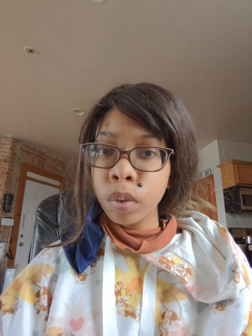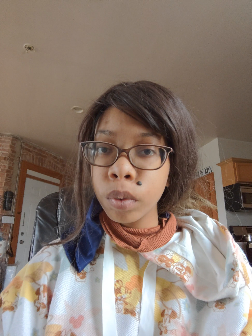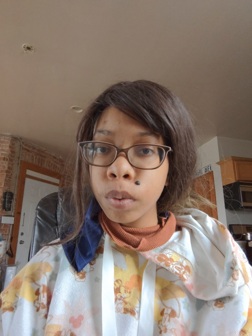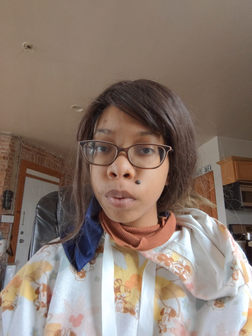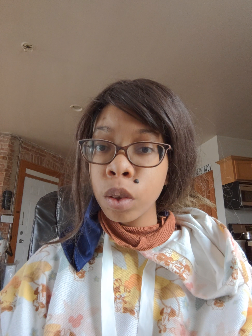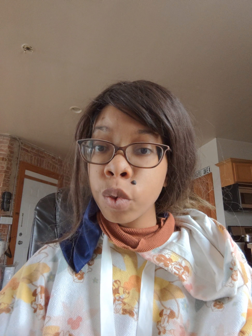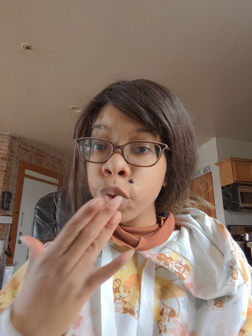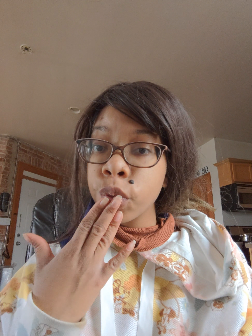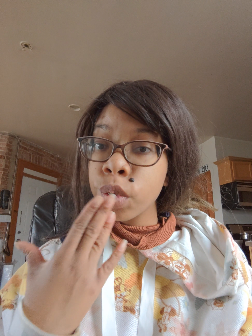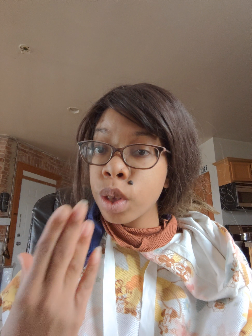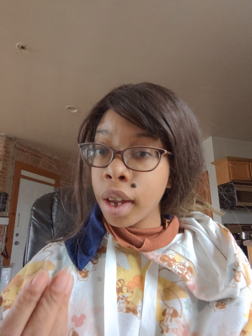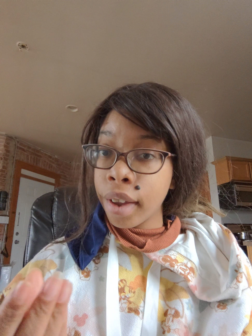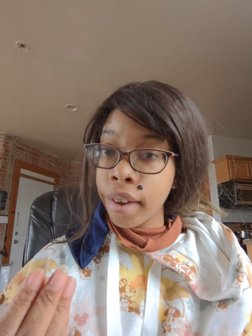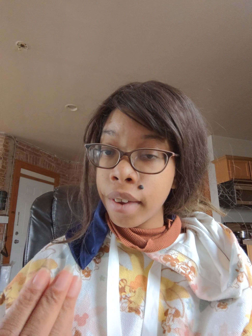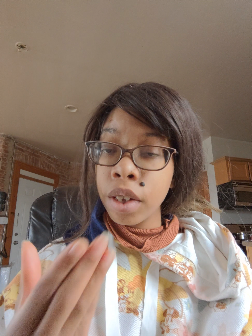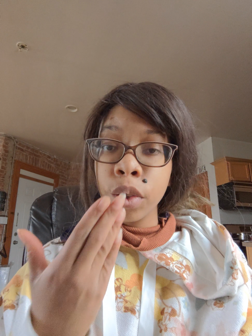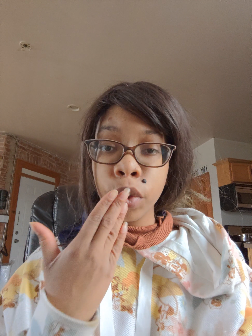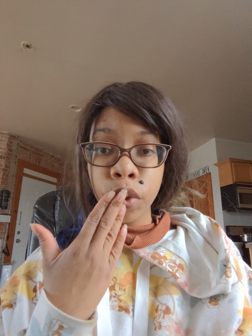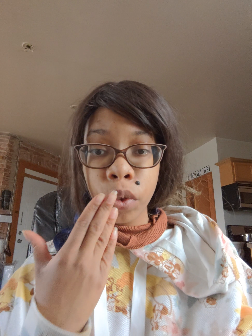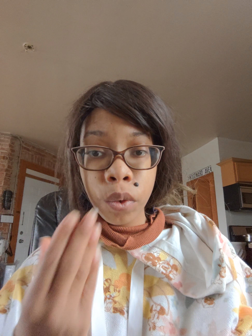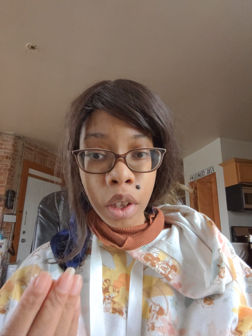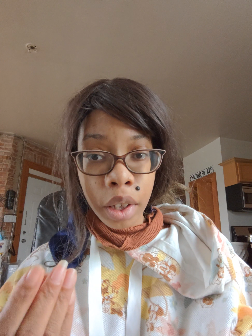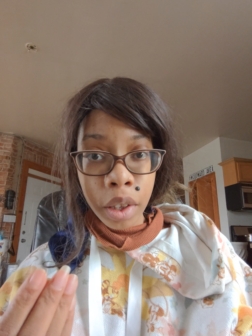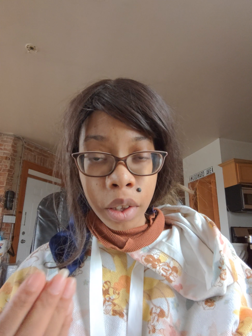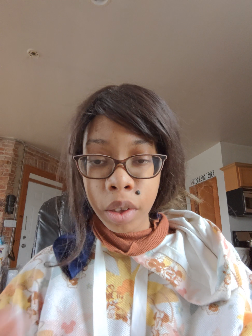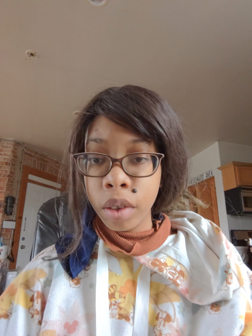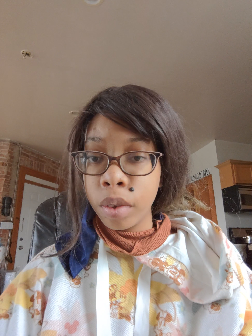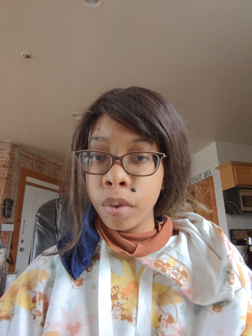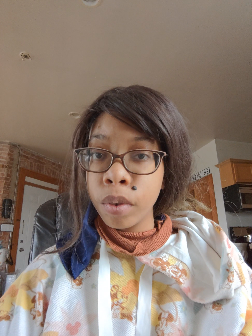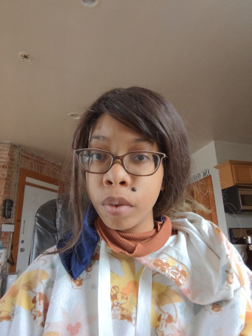wet